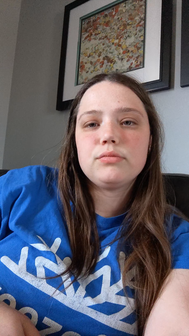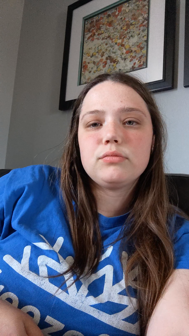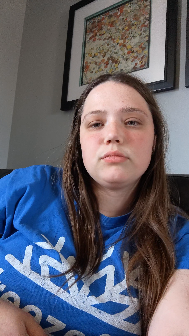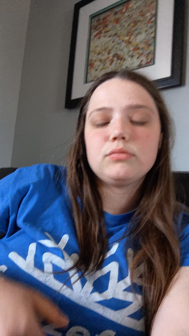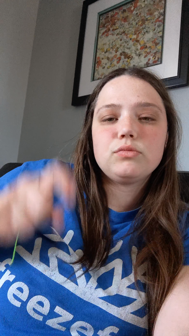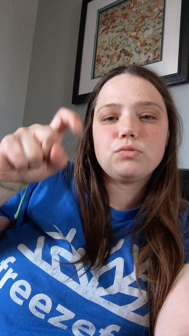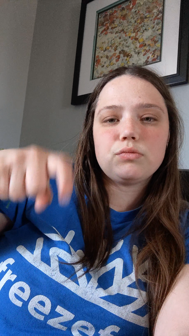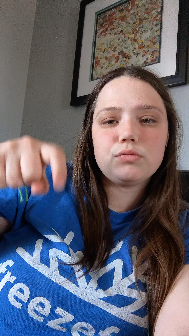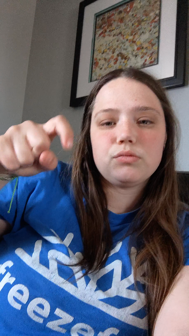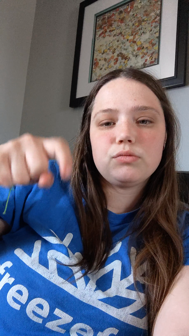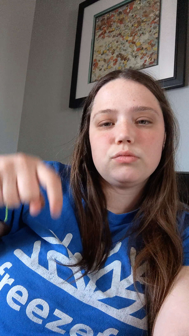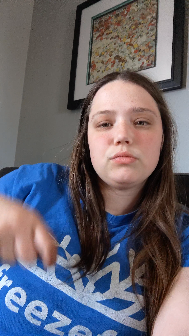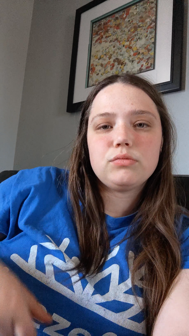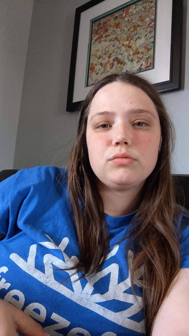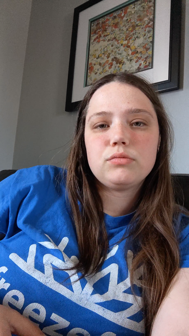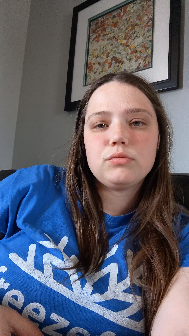should